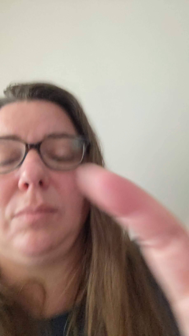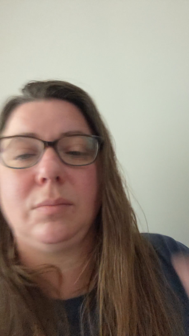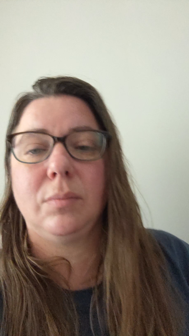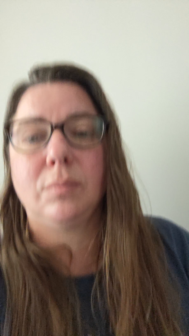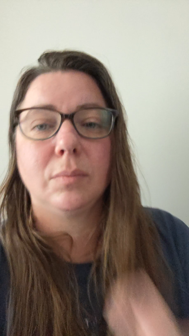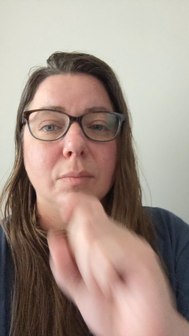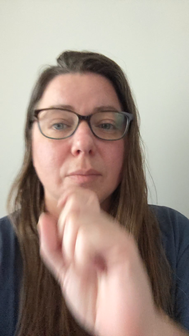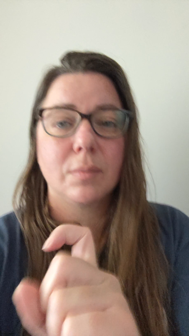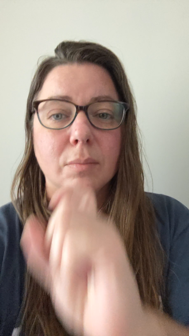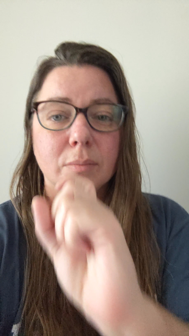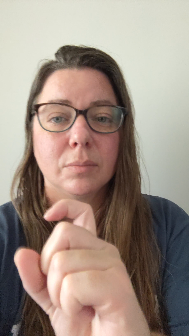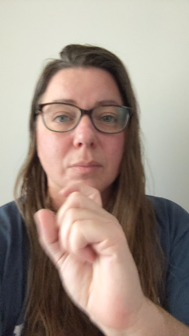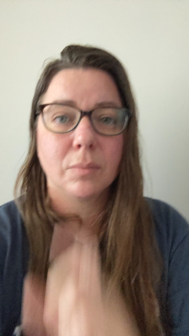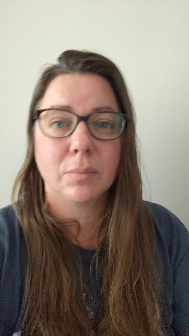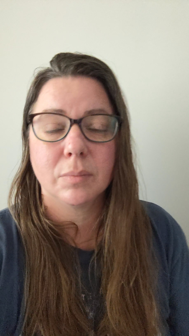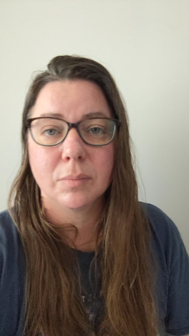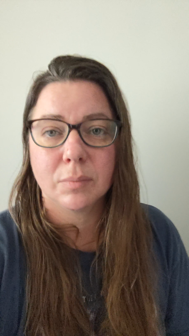popsicle